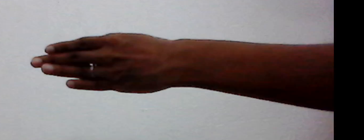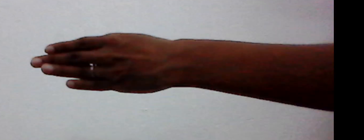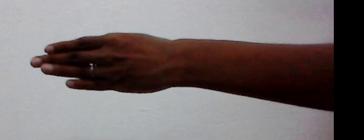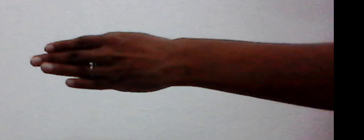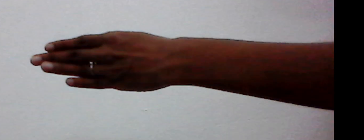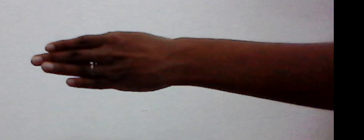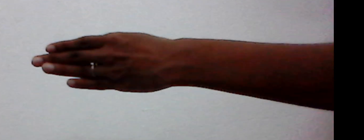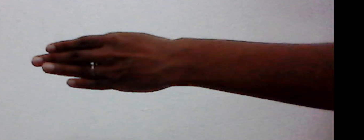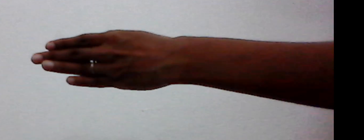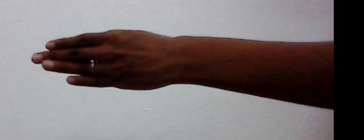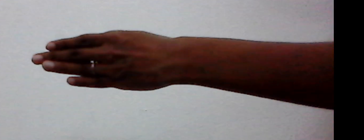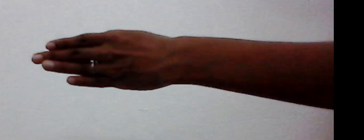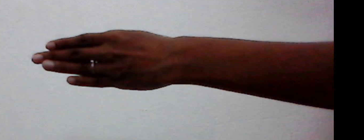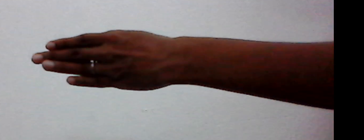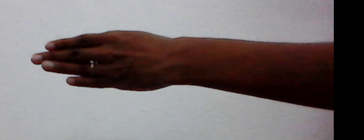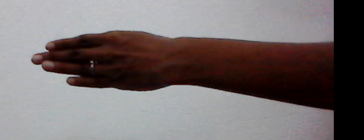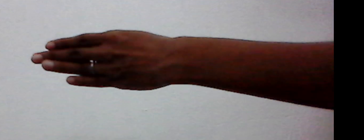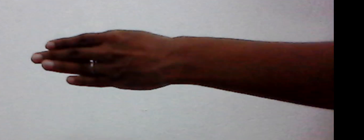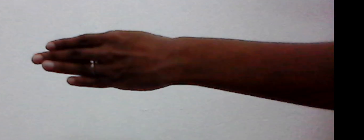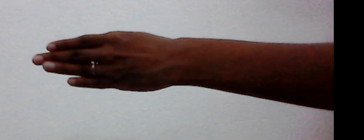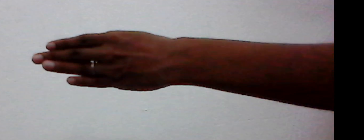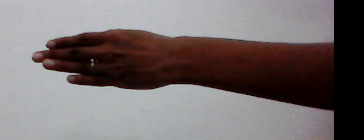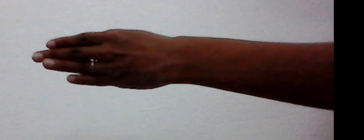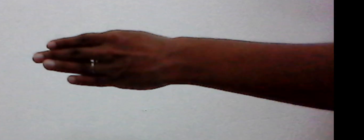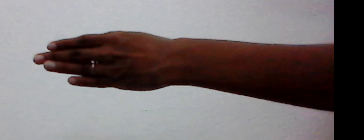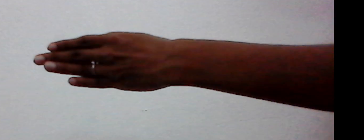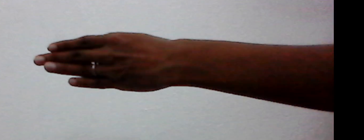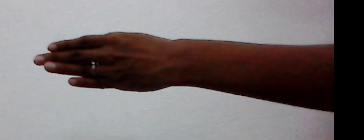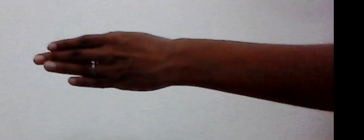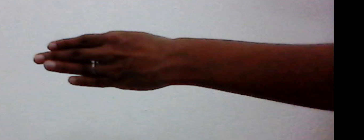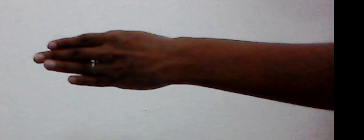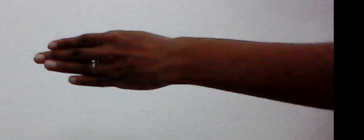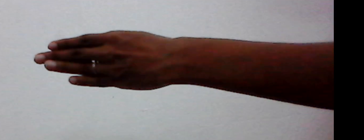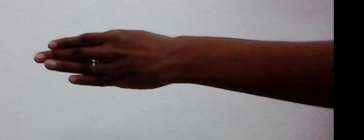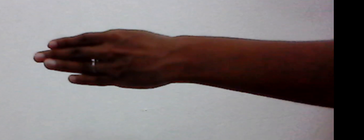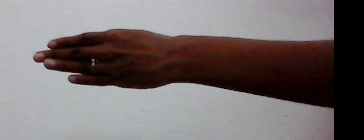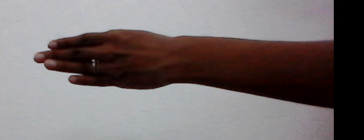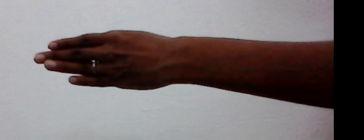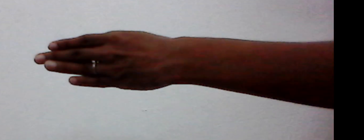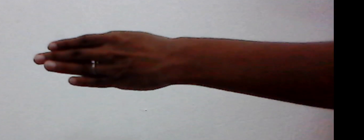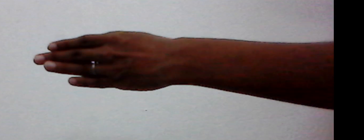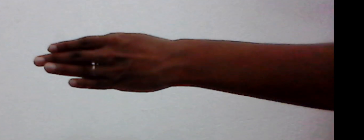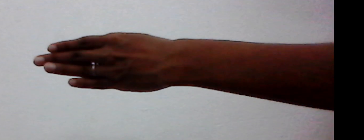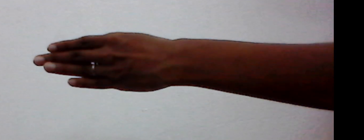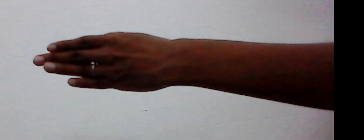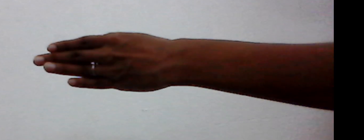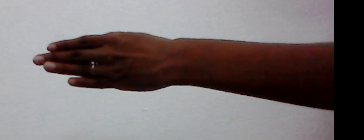അ